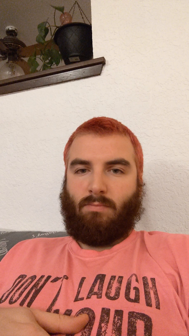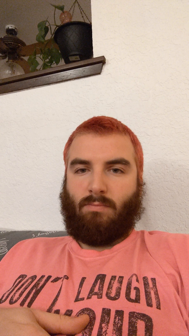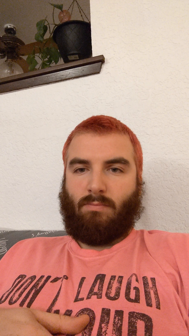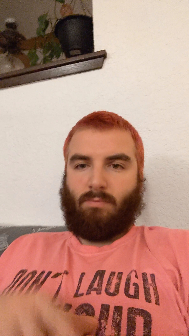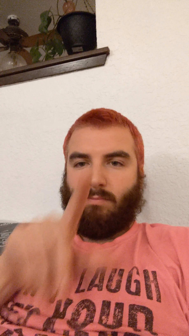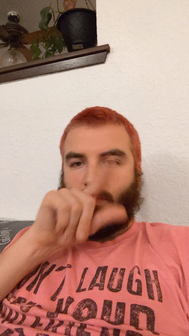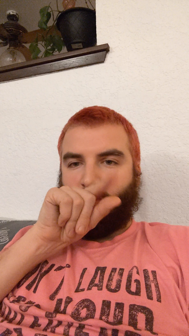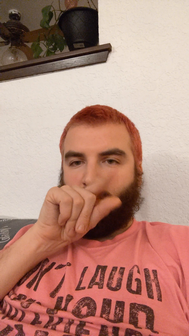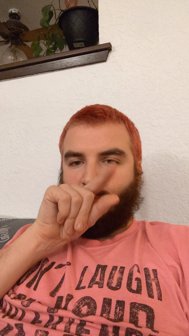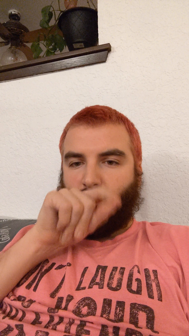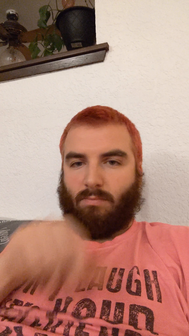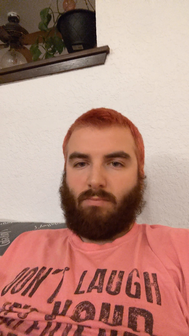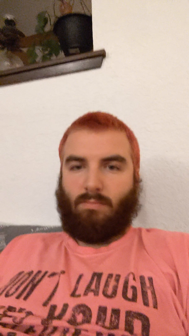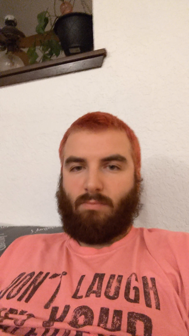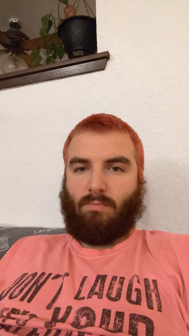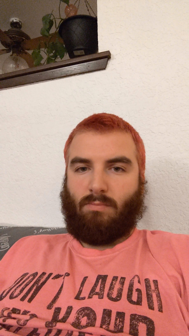chicken